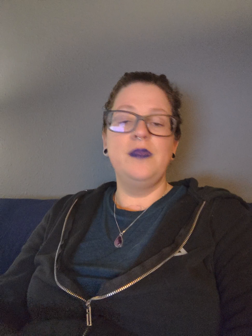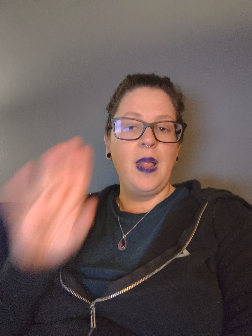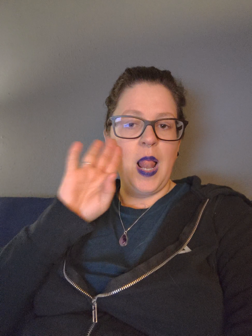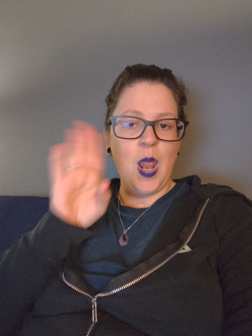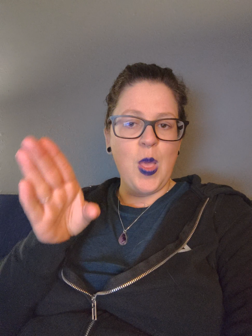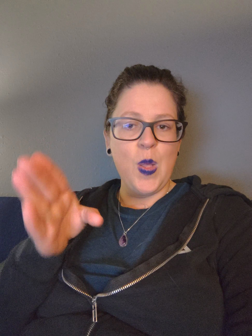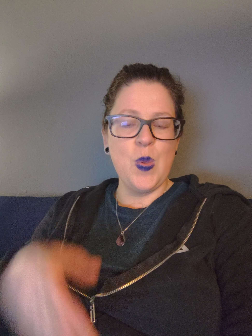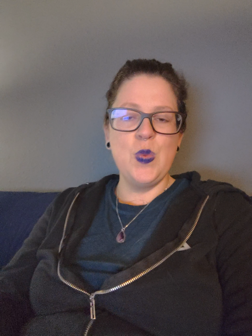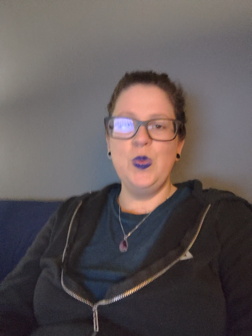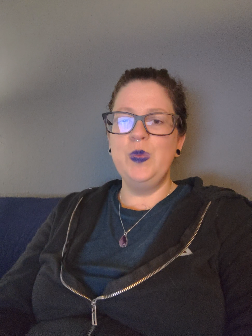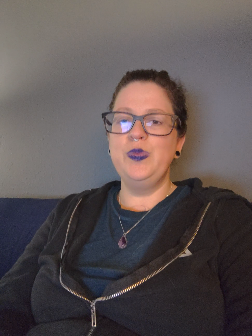hello